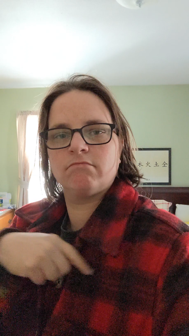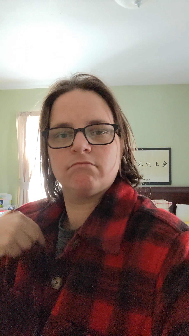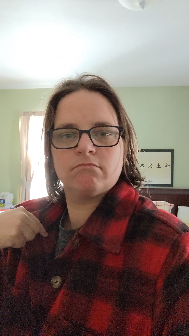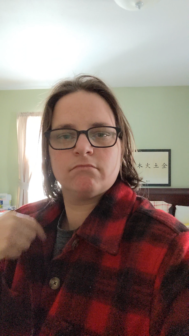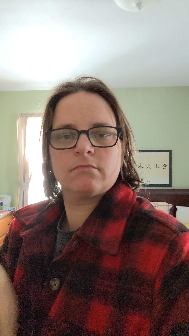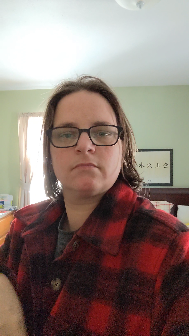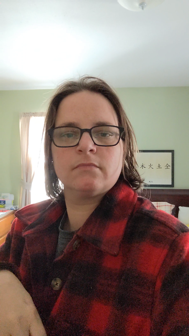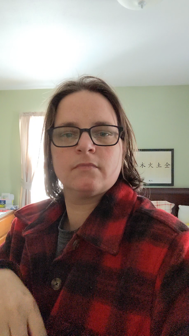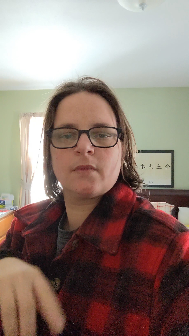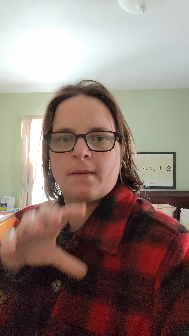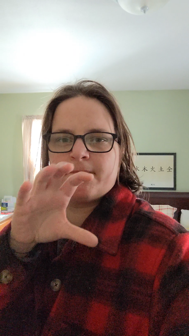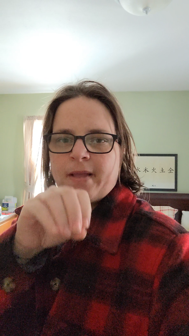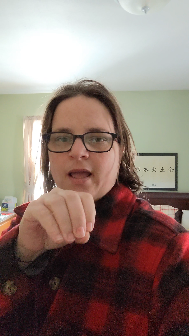bite